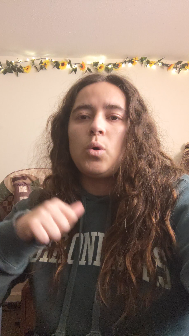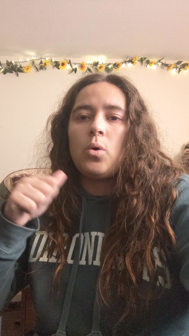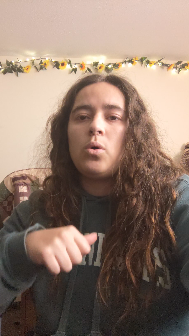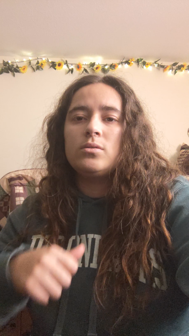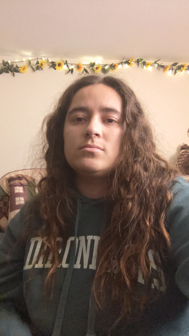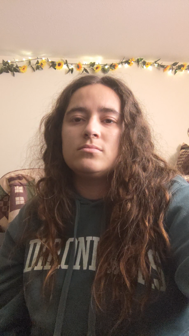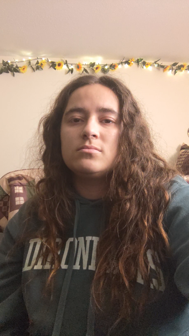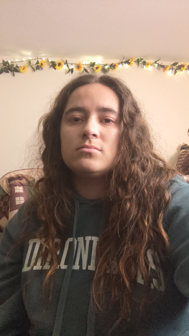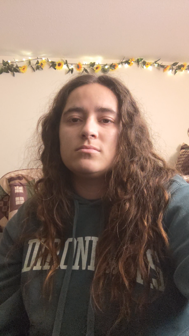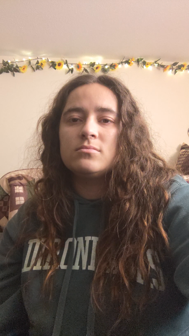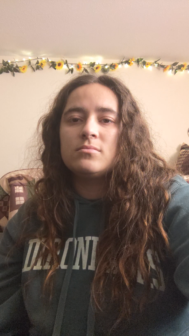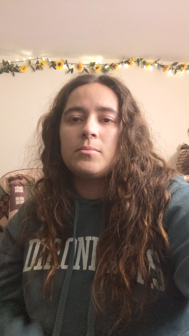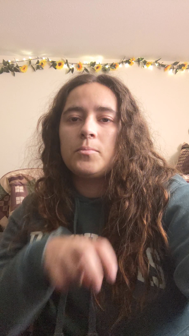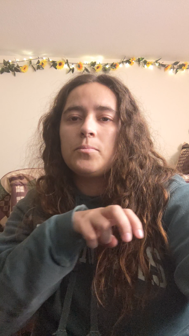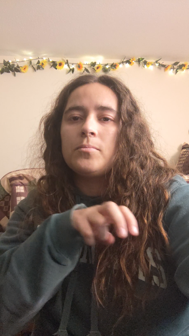bench